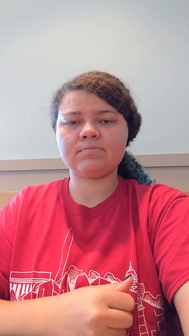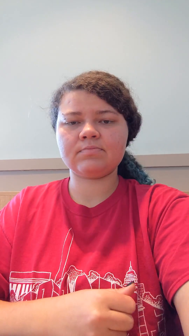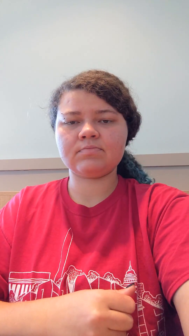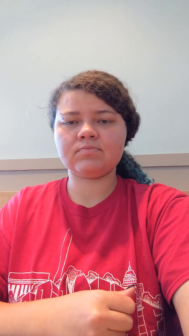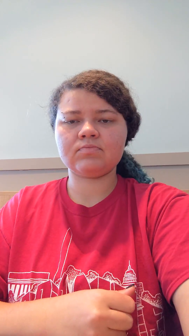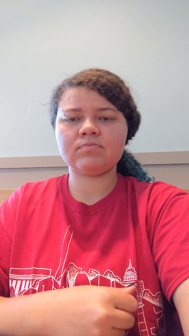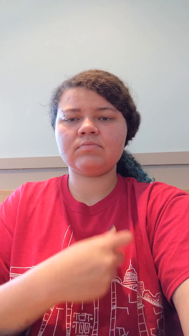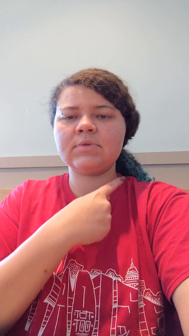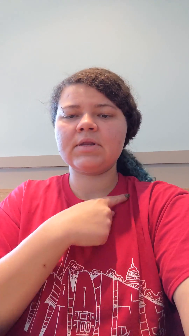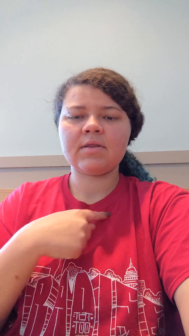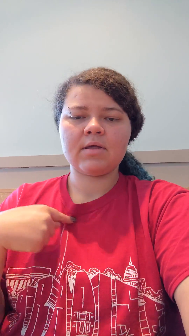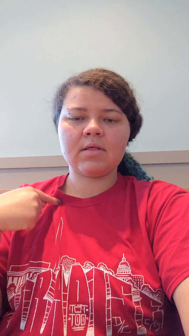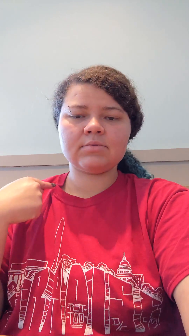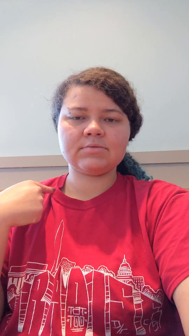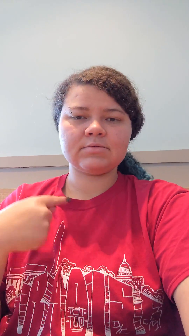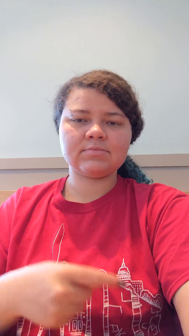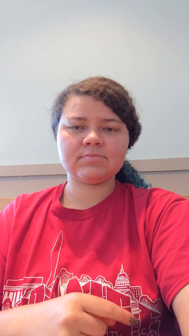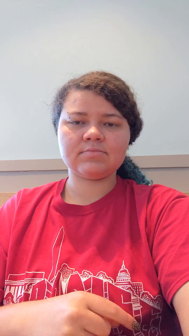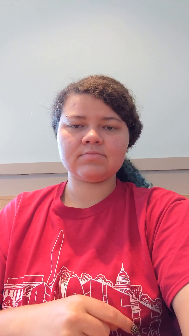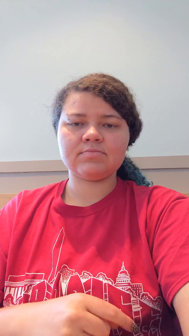necklace